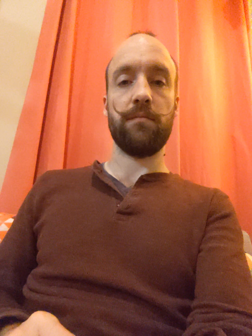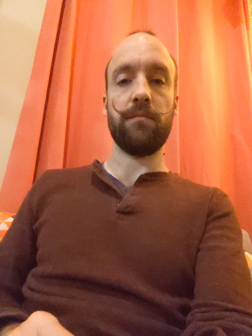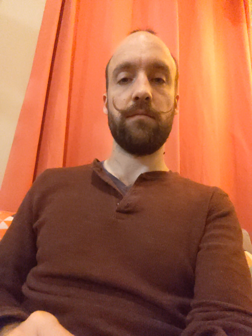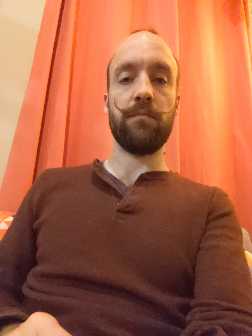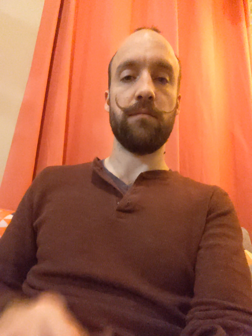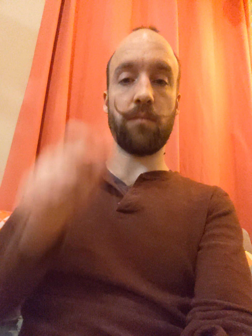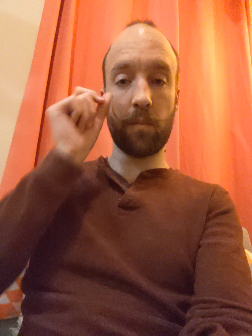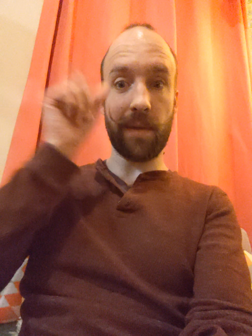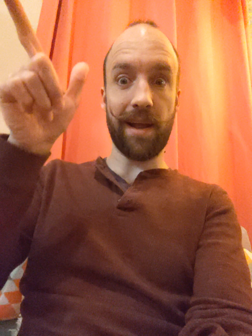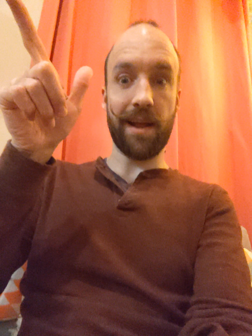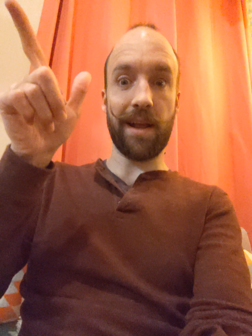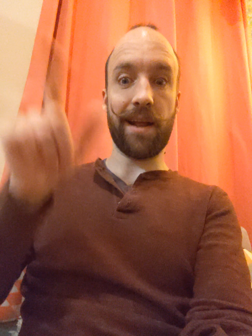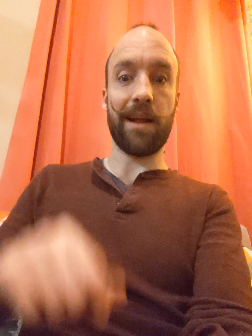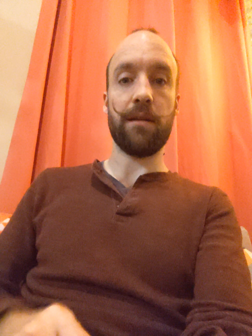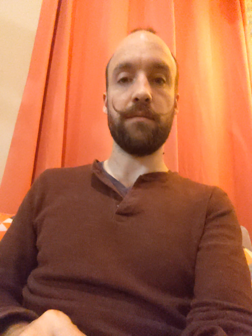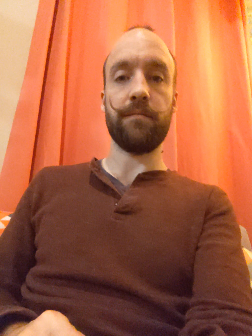awake